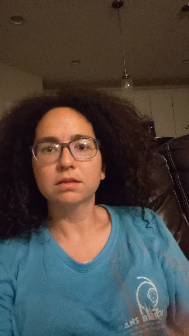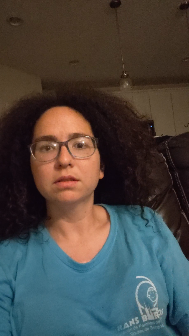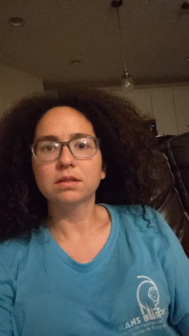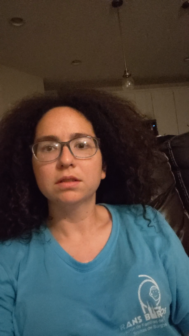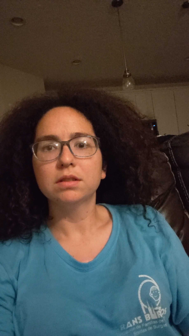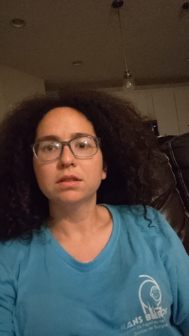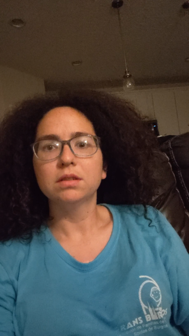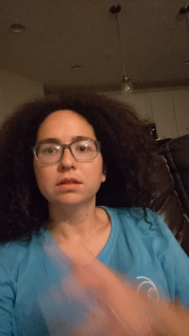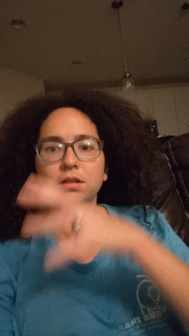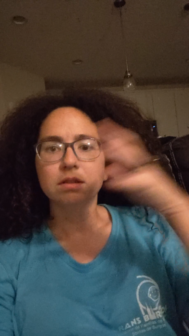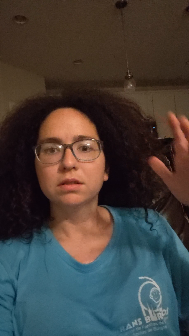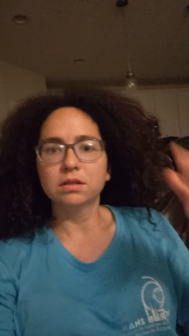much